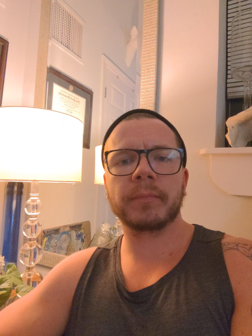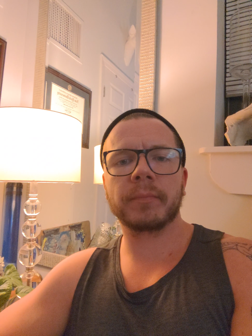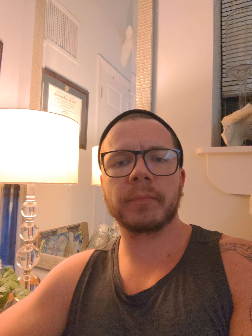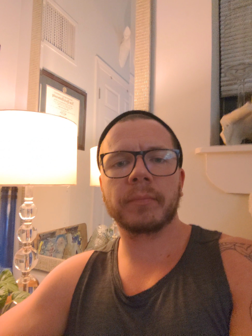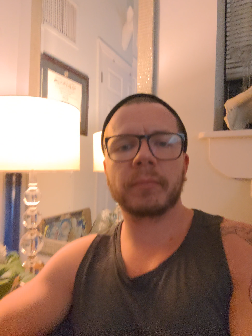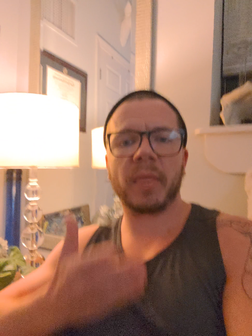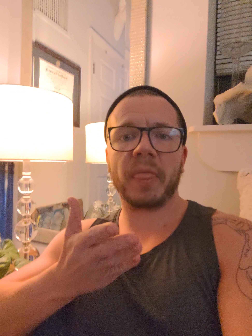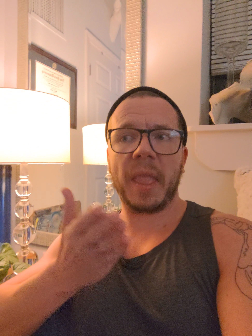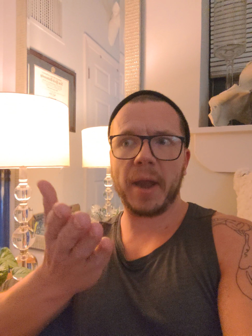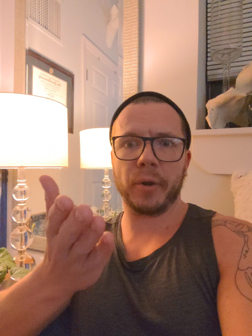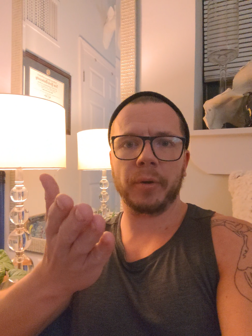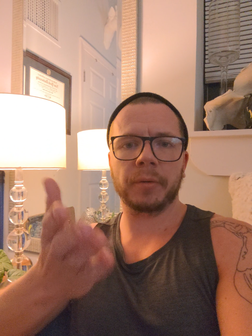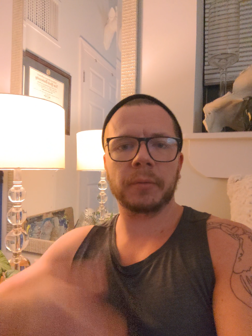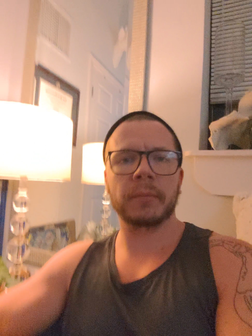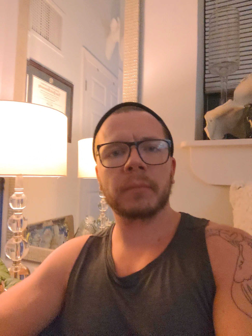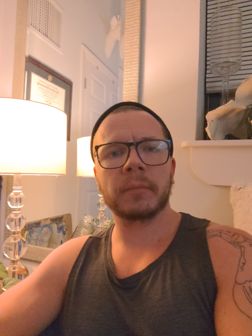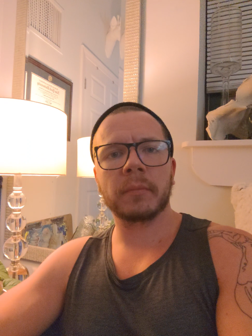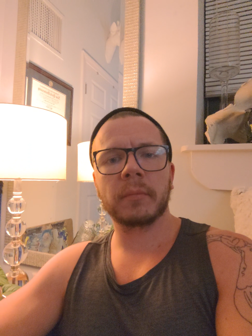there